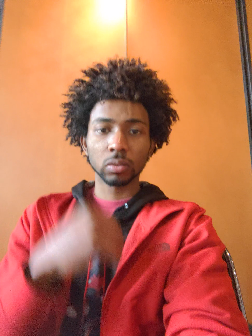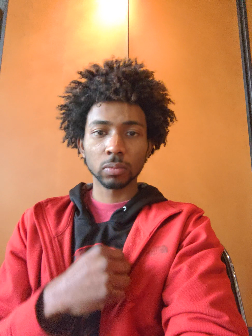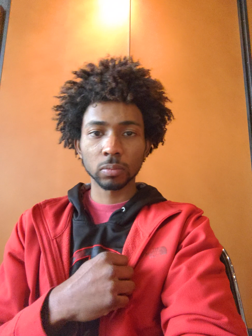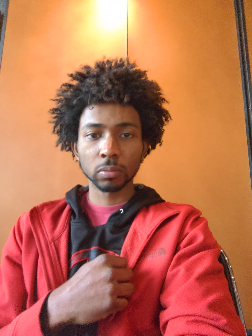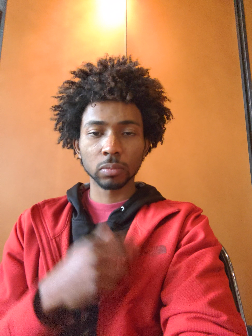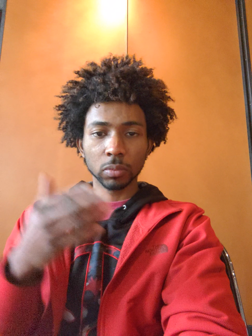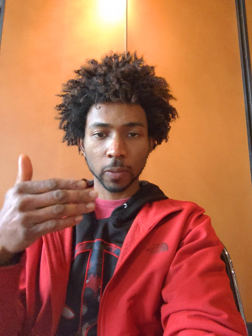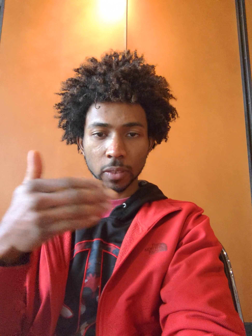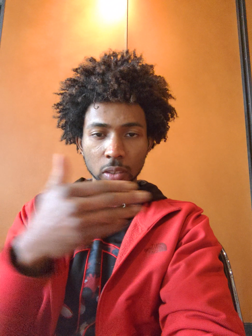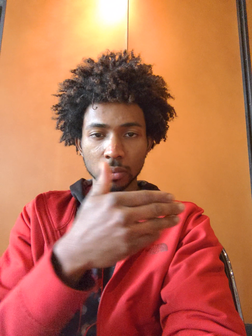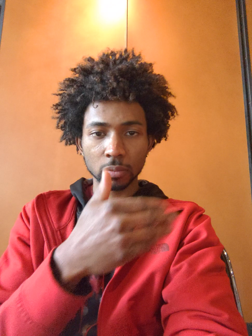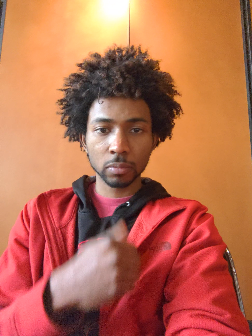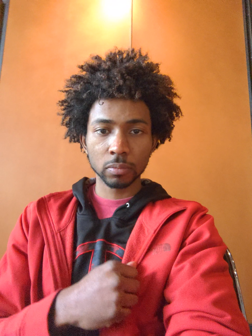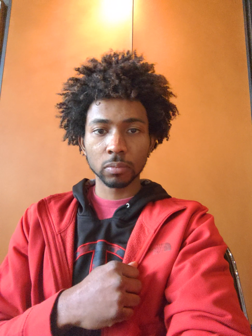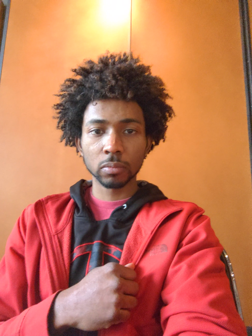fish